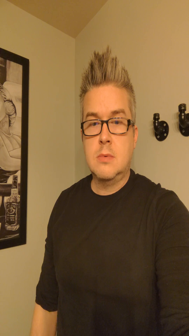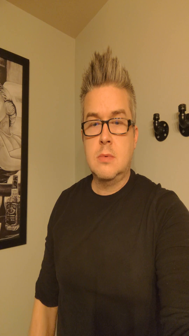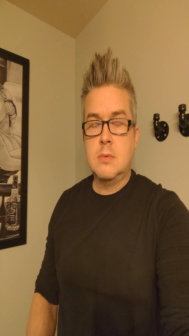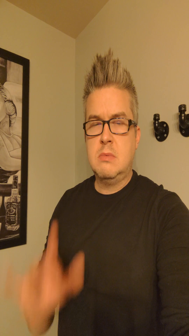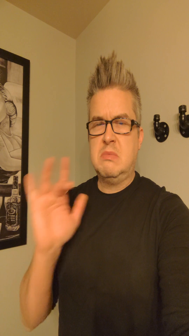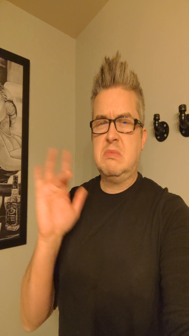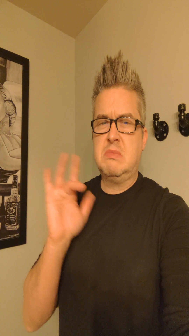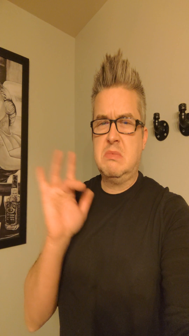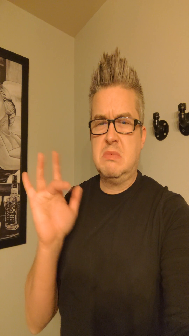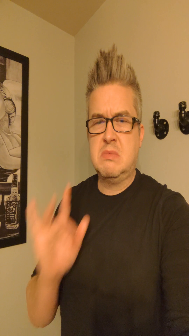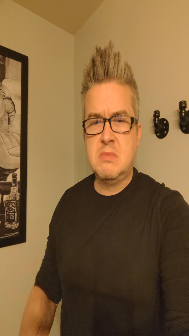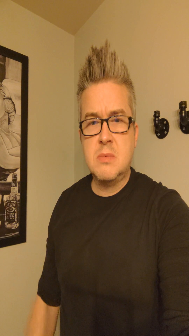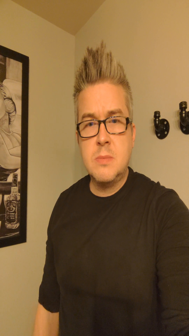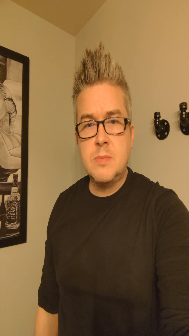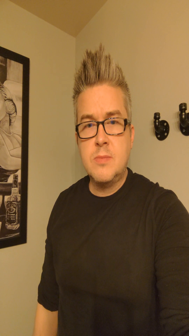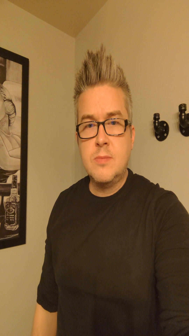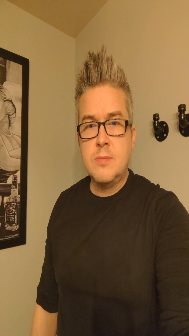yucky